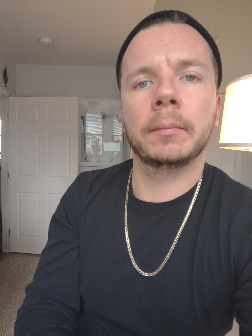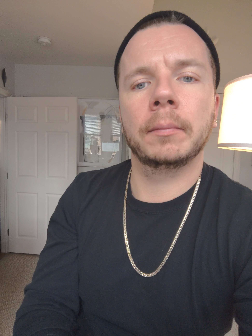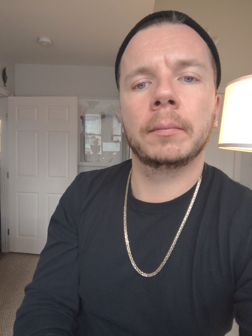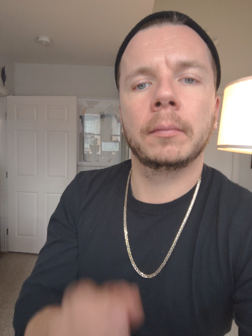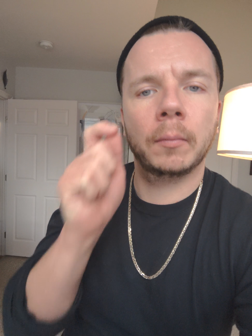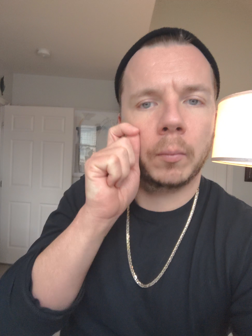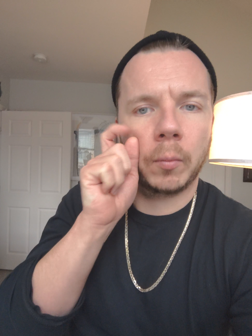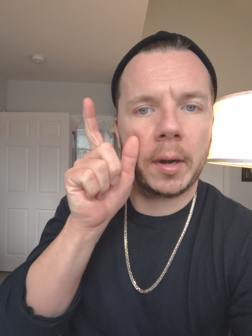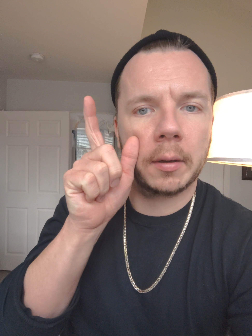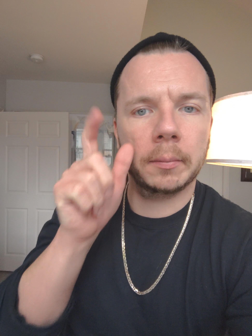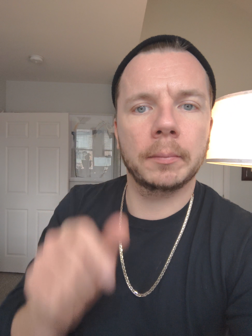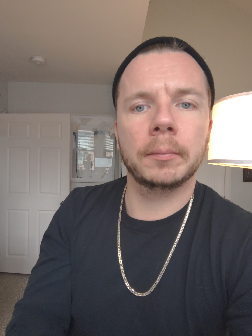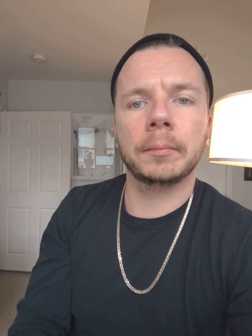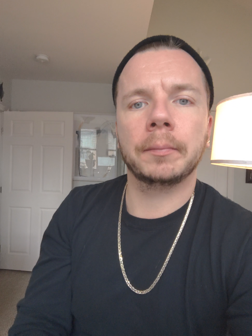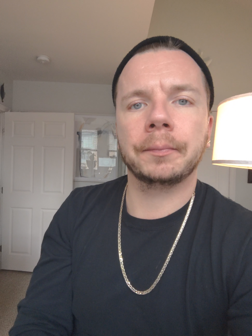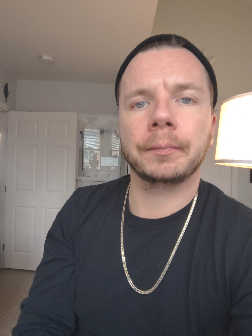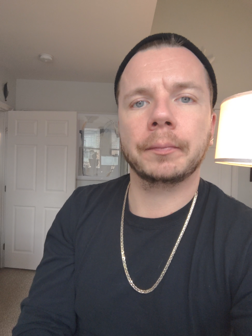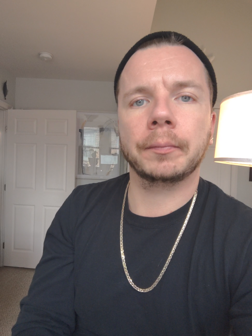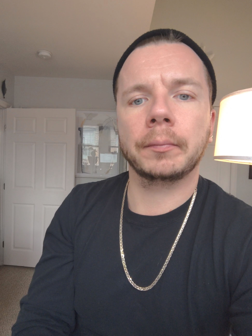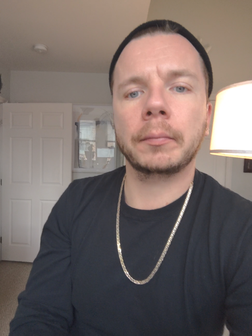wake